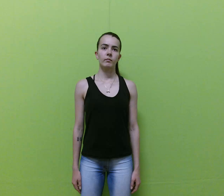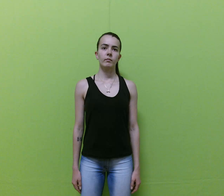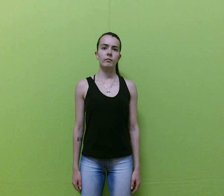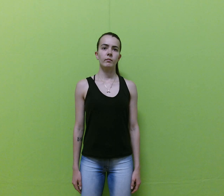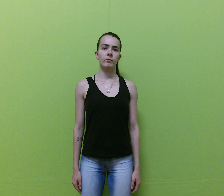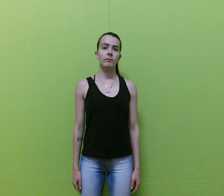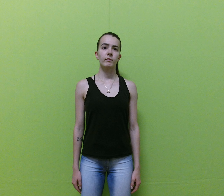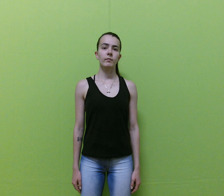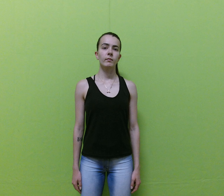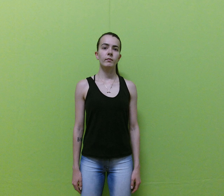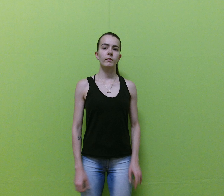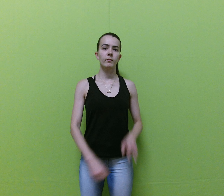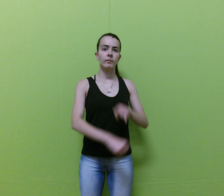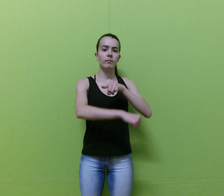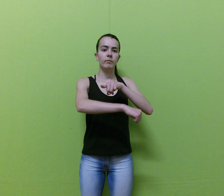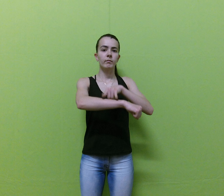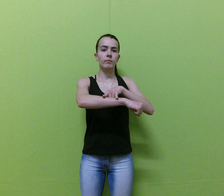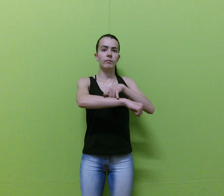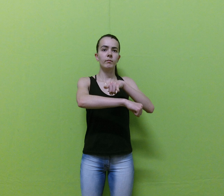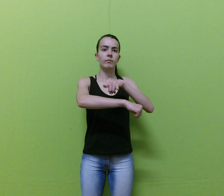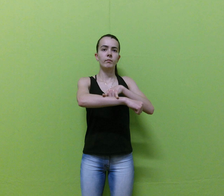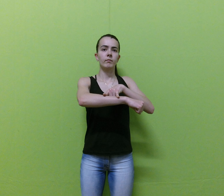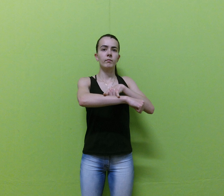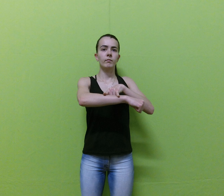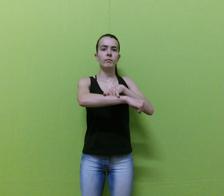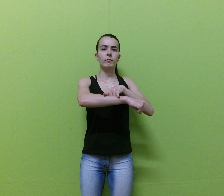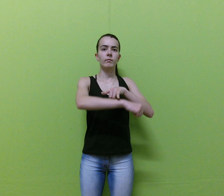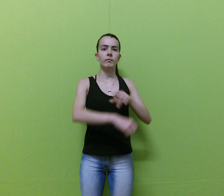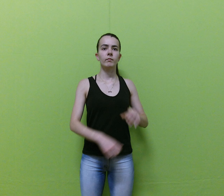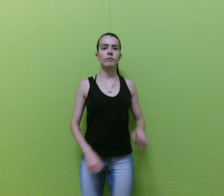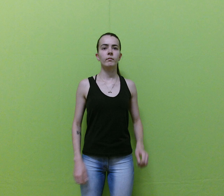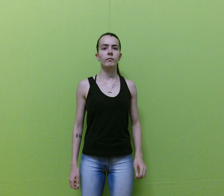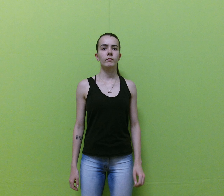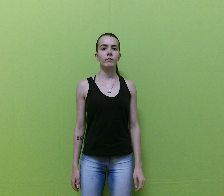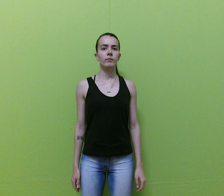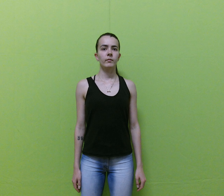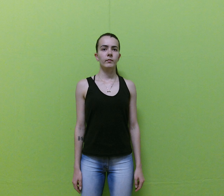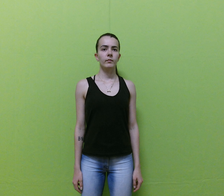banheiro